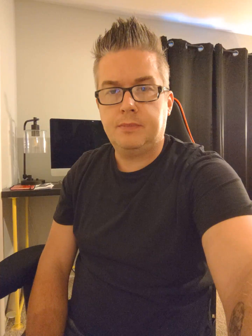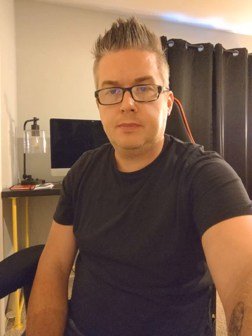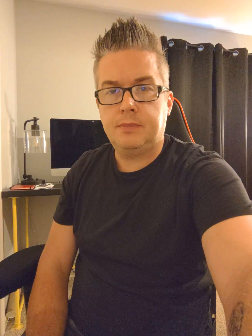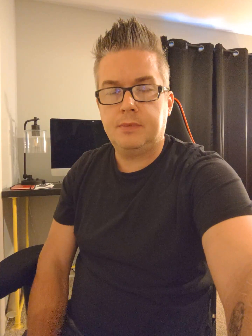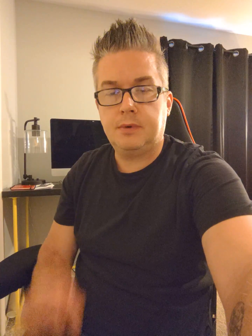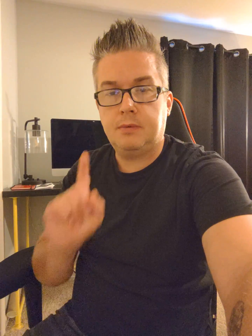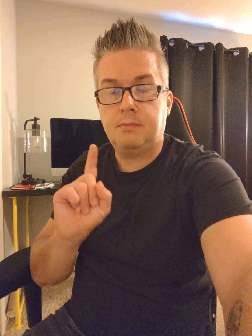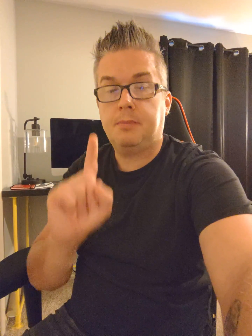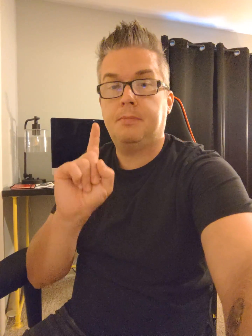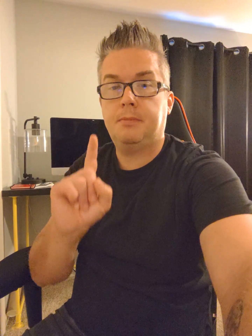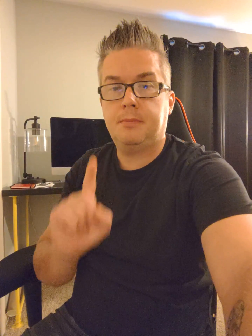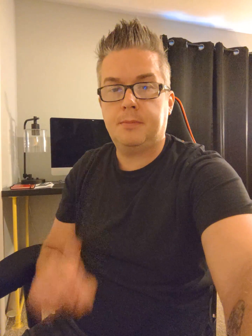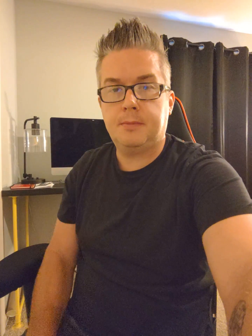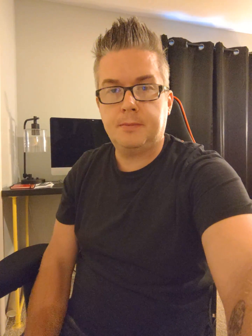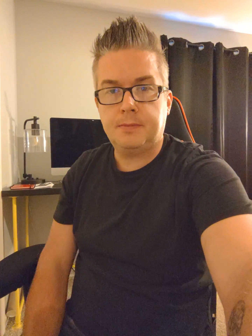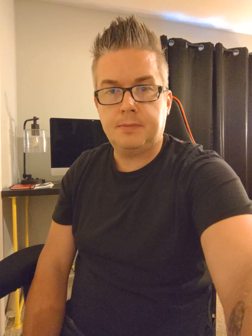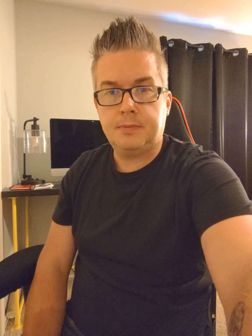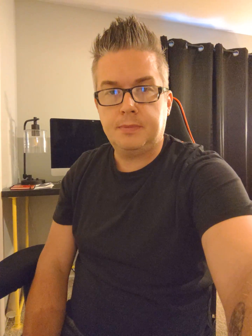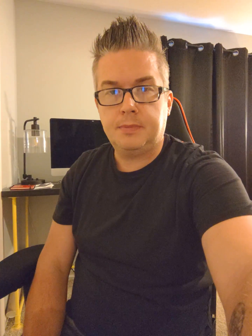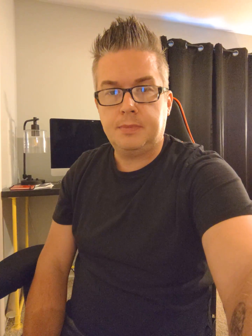bump